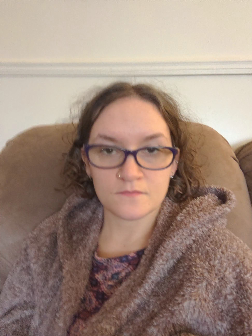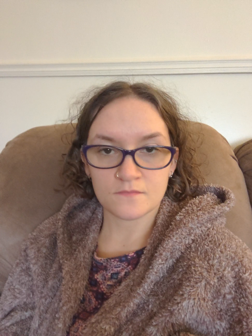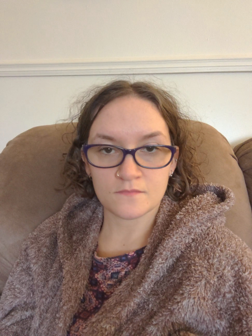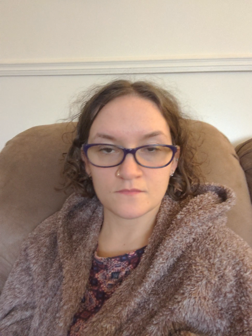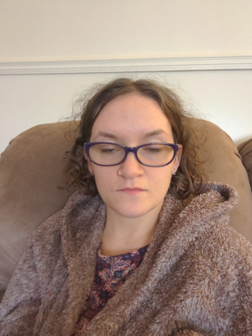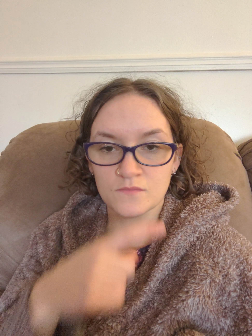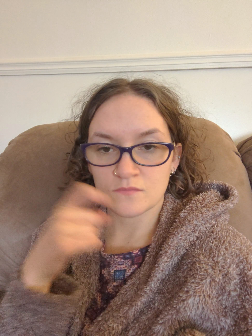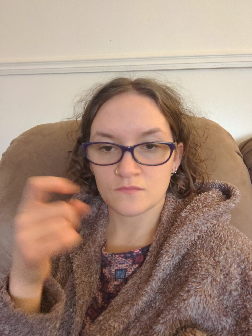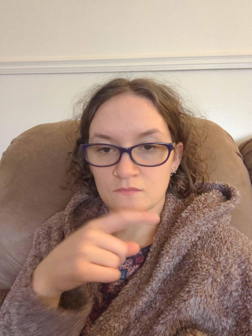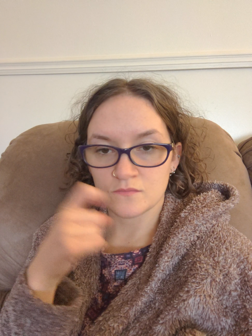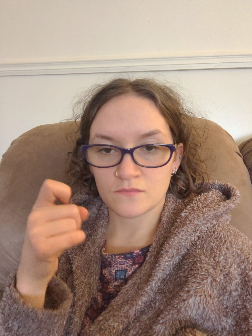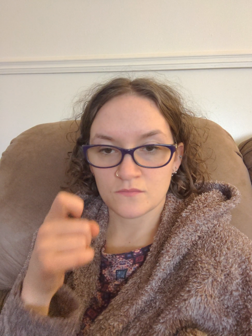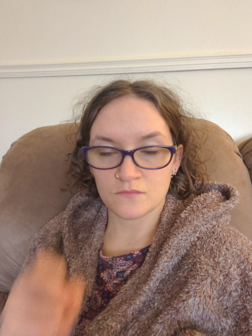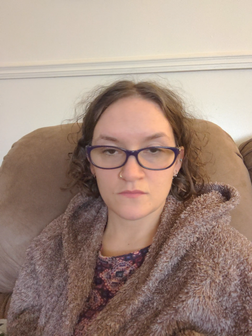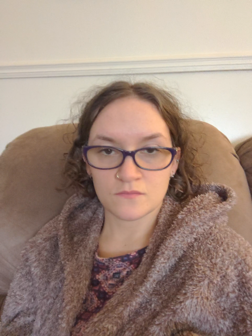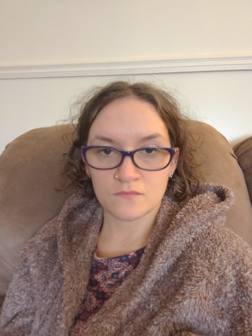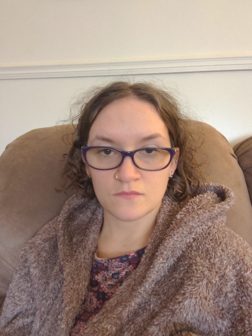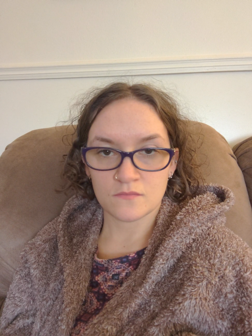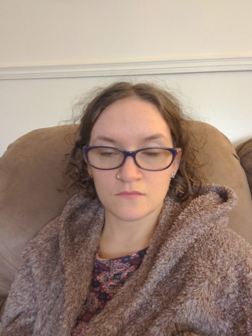dryer